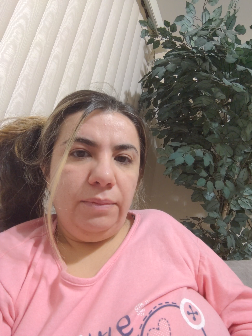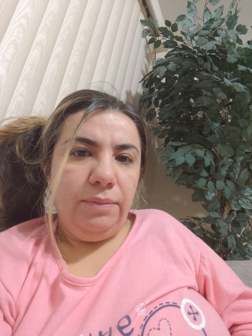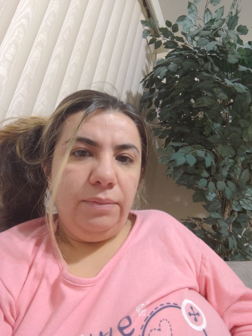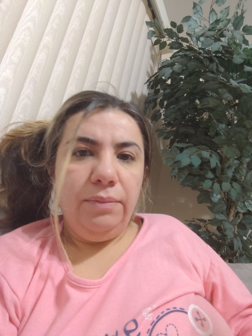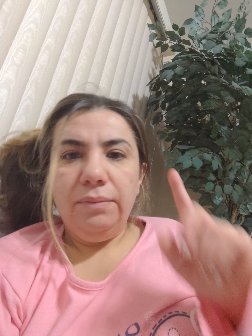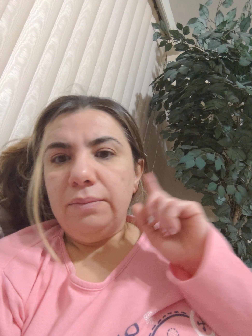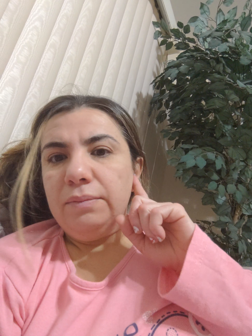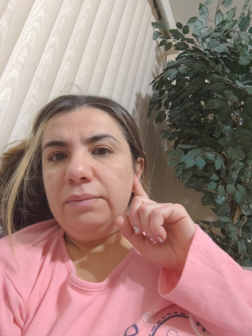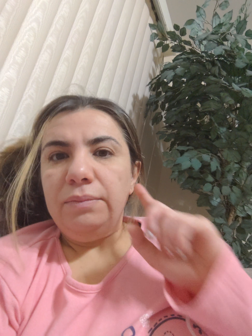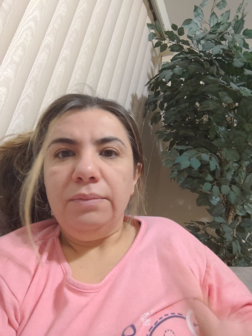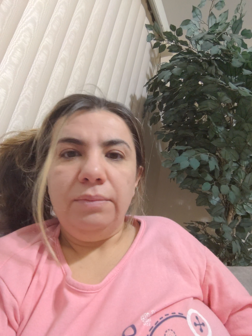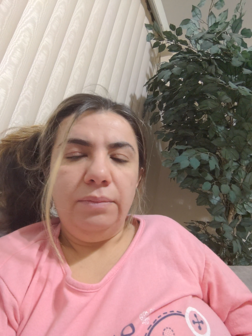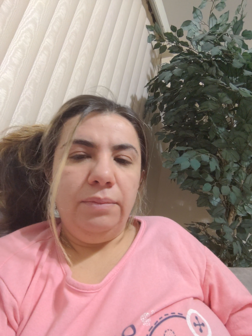hear